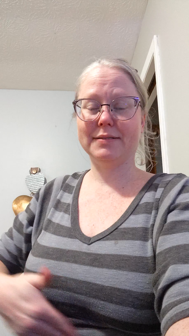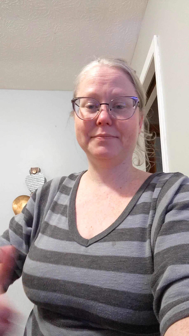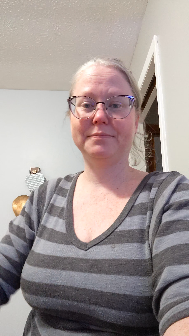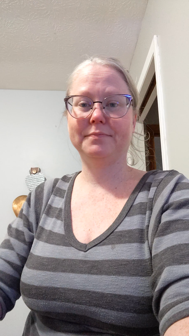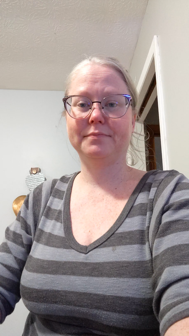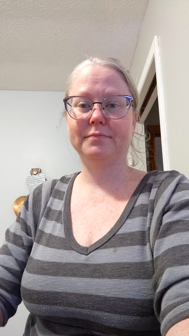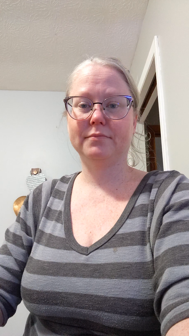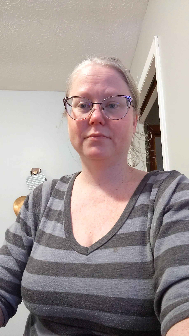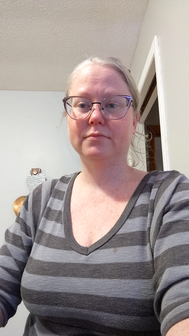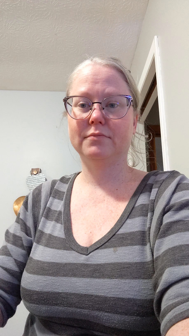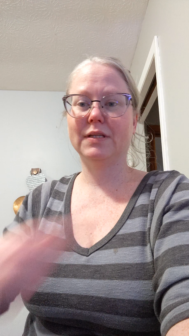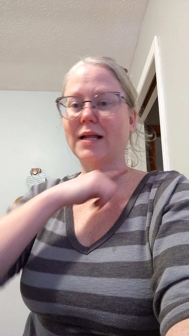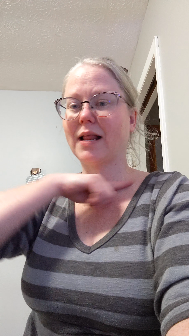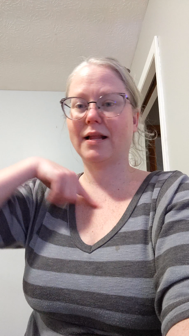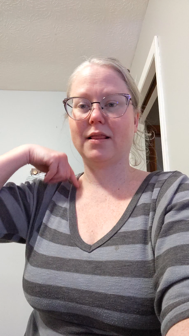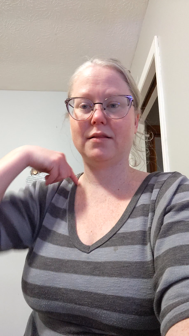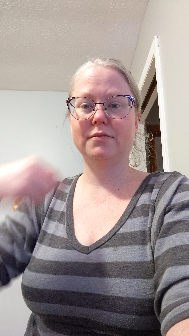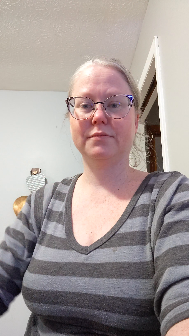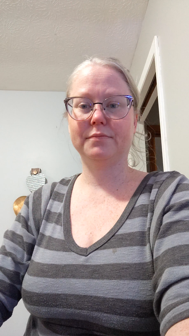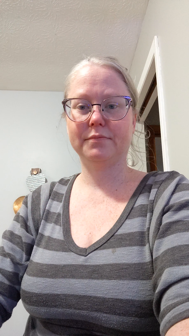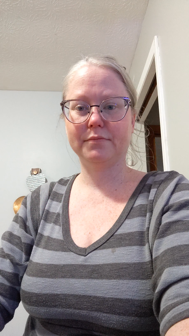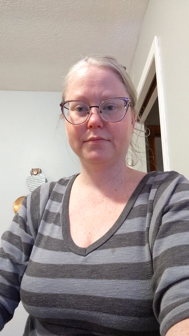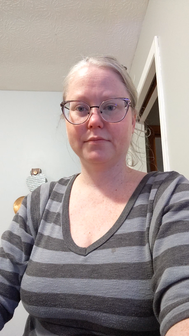necklace